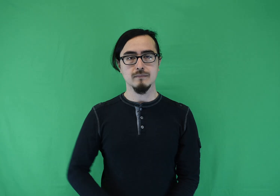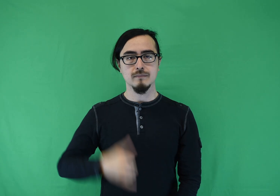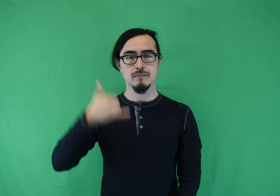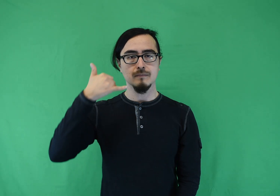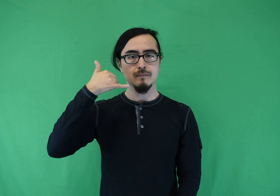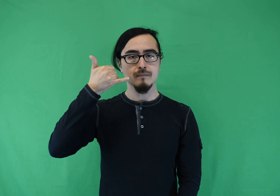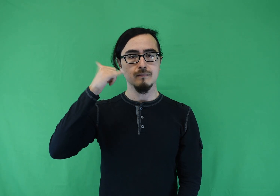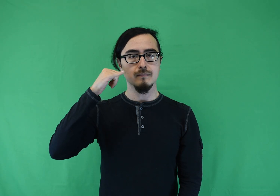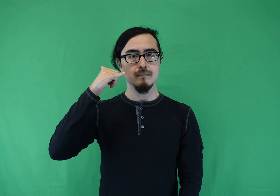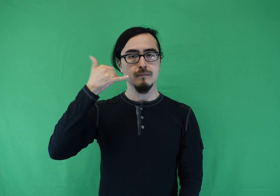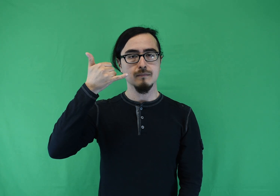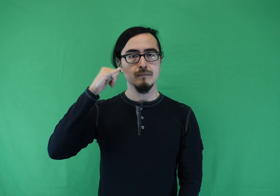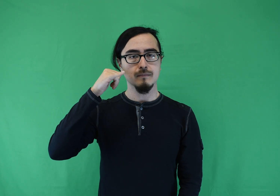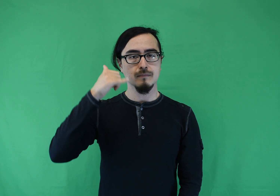teléfono